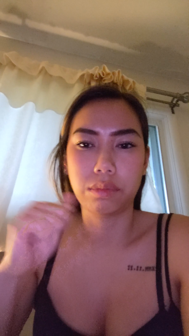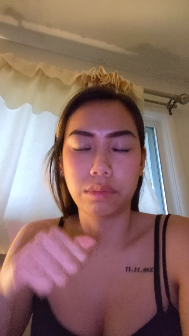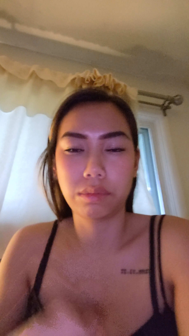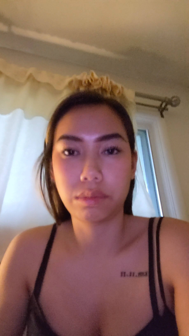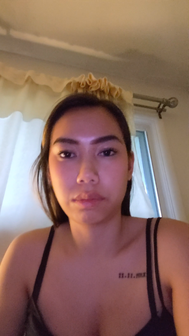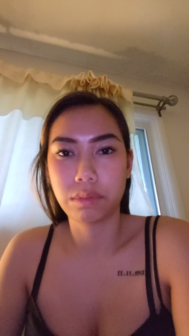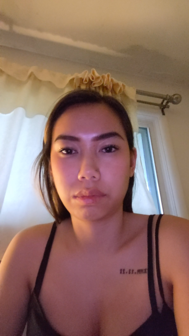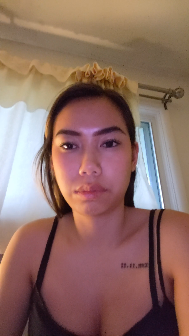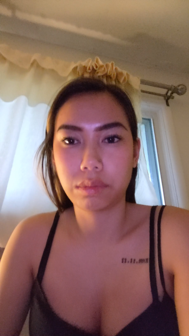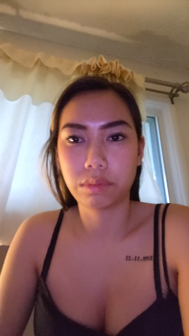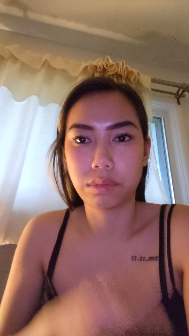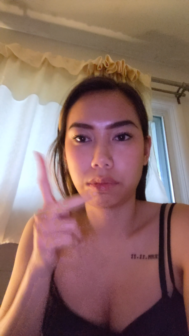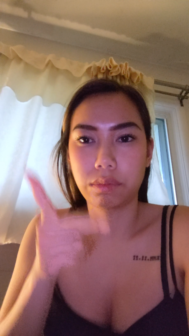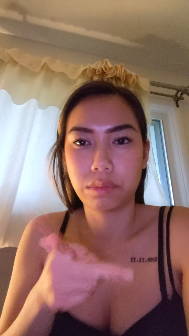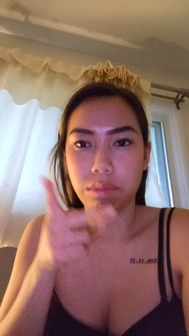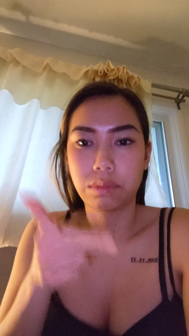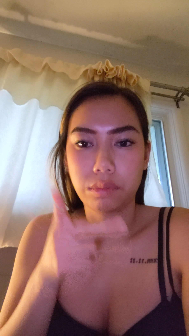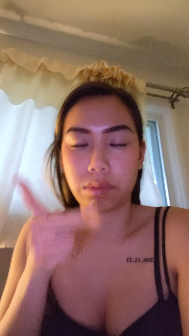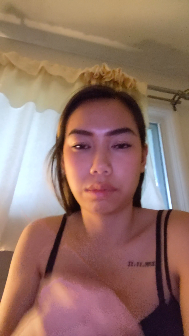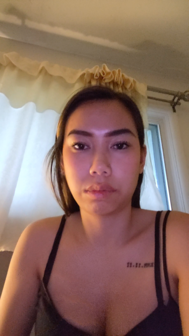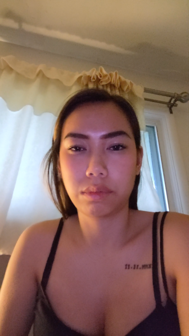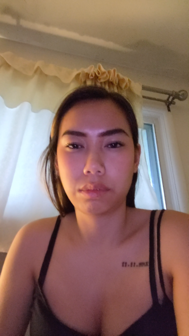careful